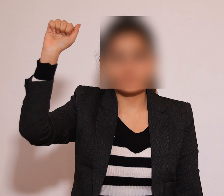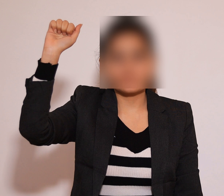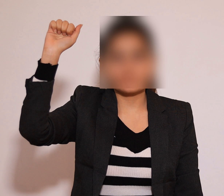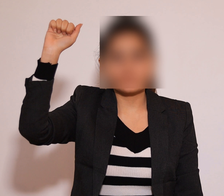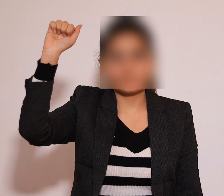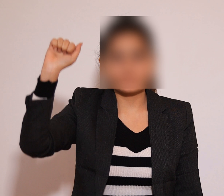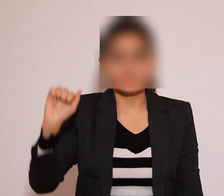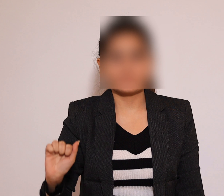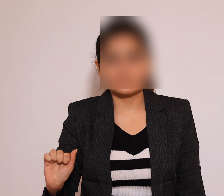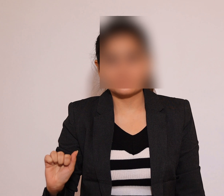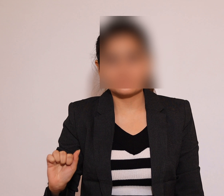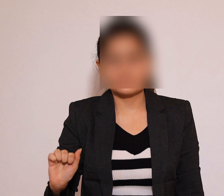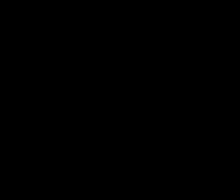آ